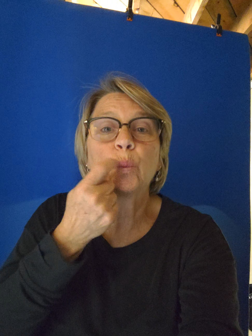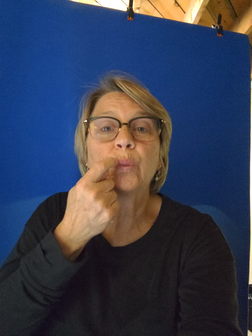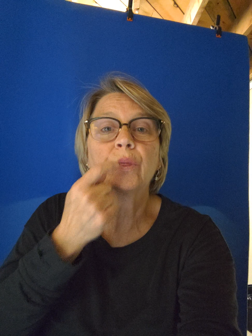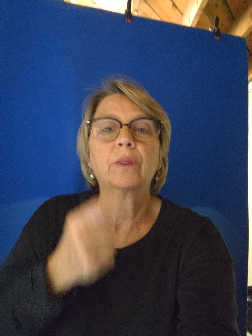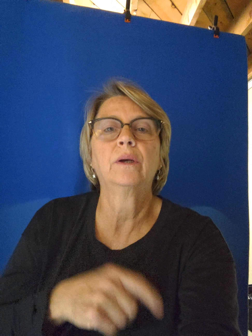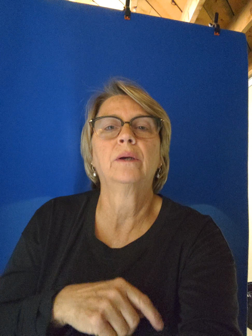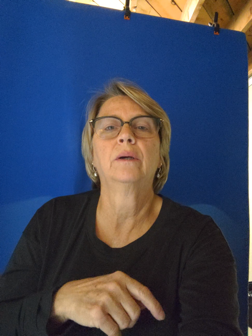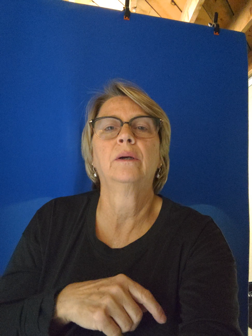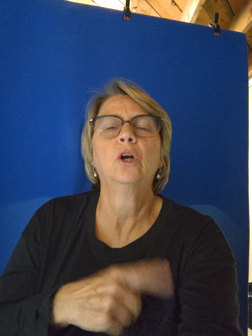tooth